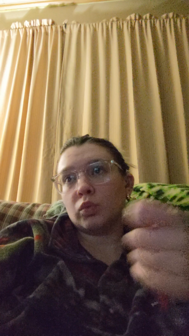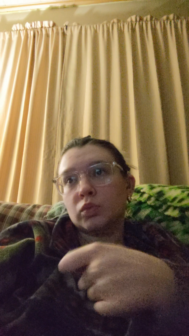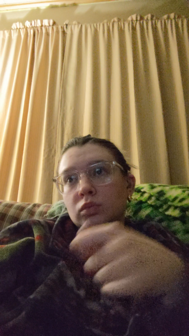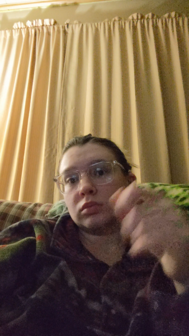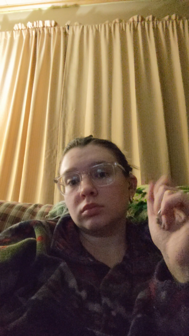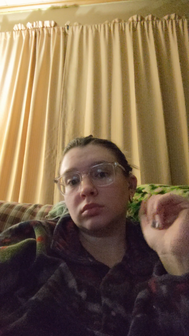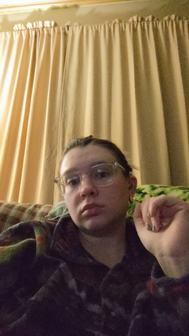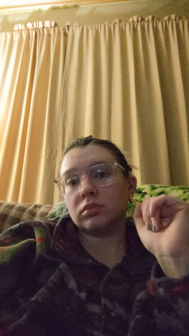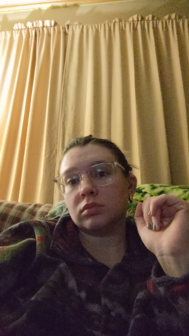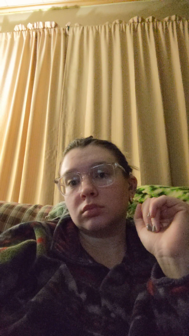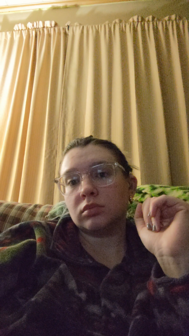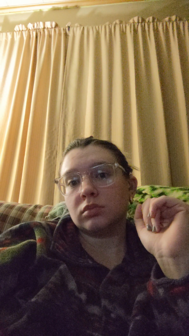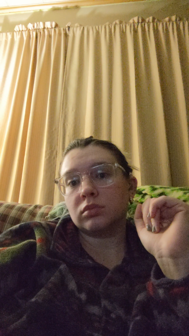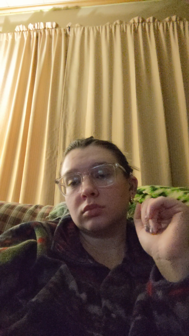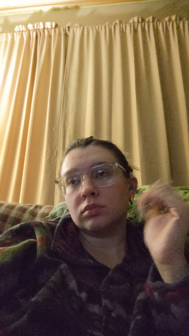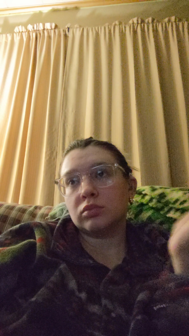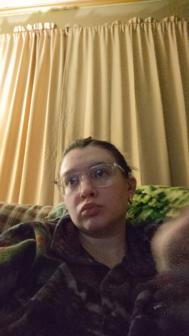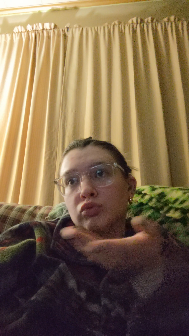bring